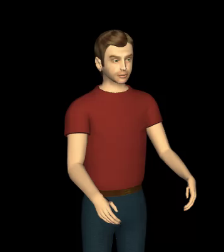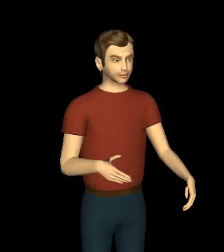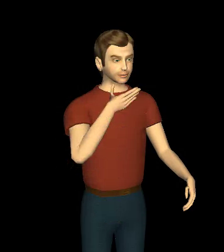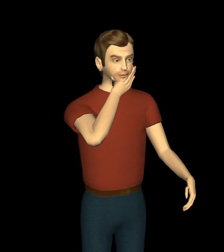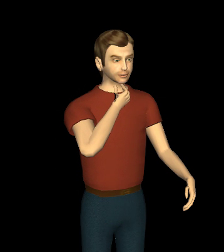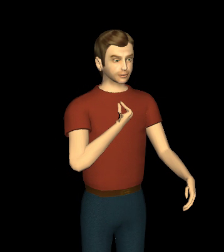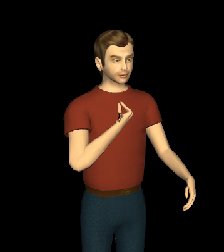جميل